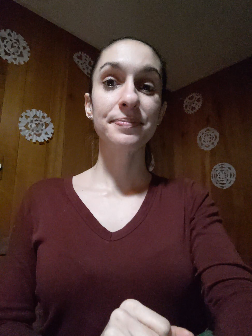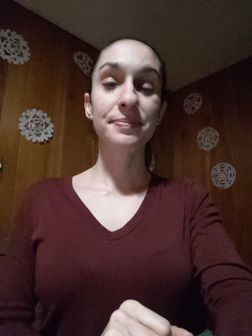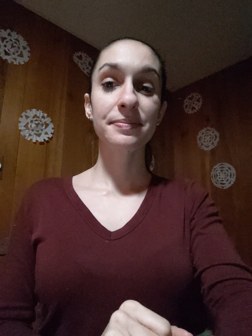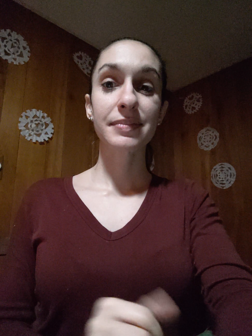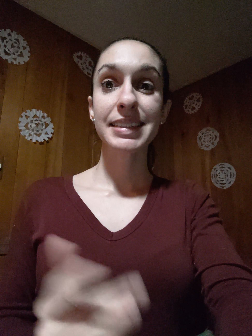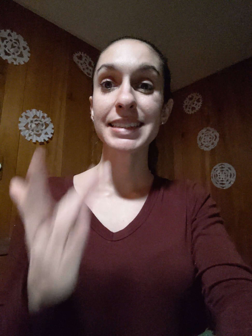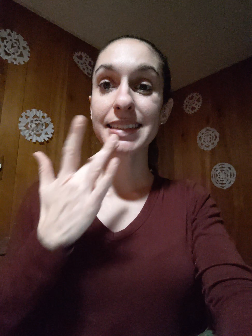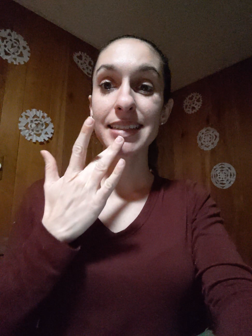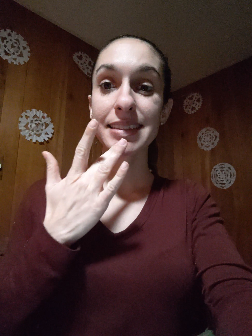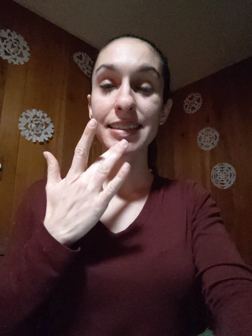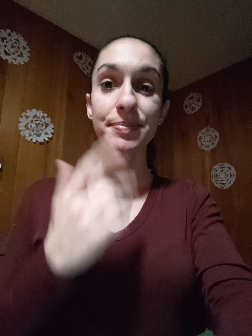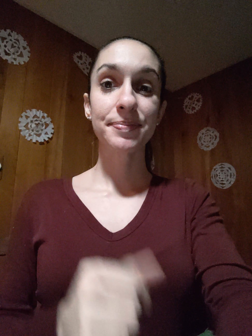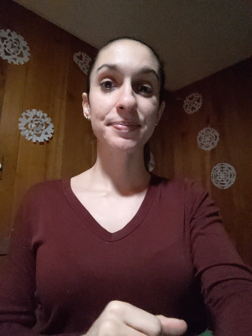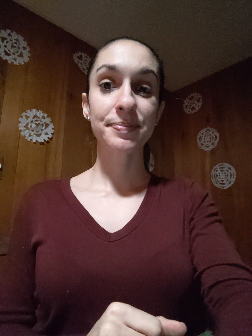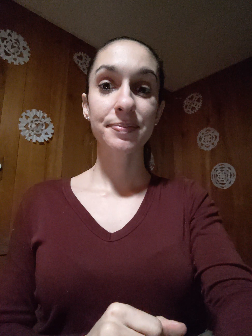taste